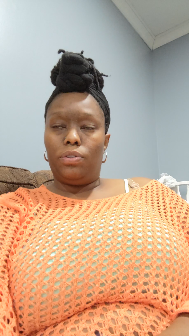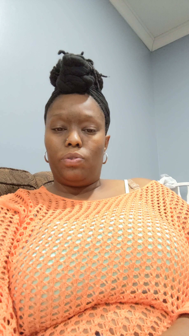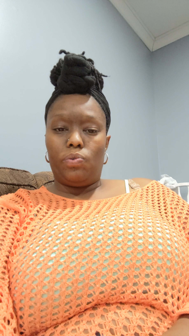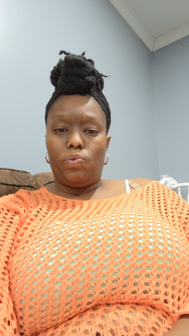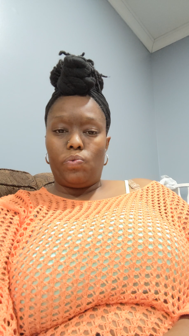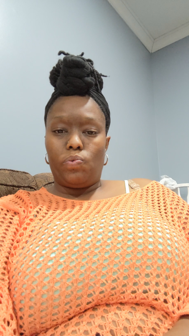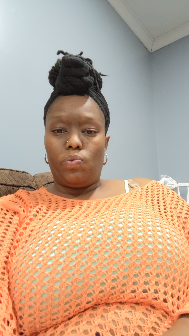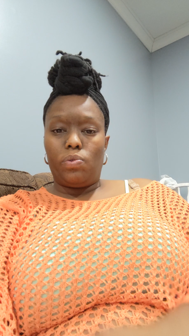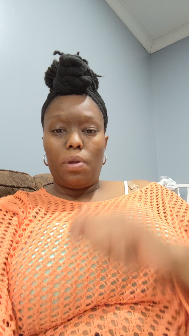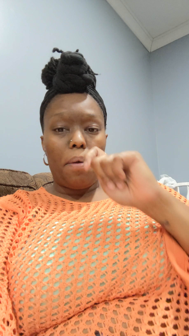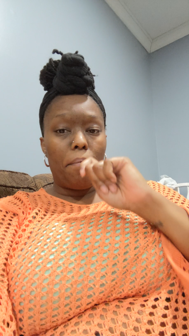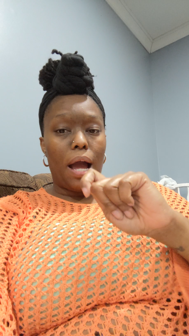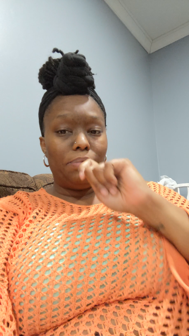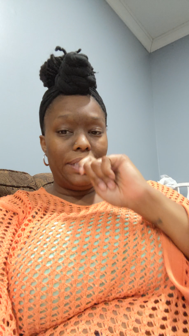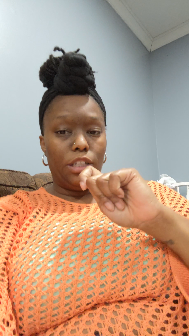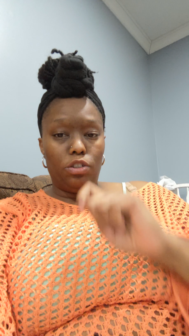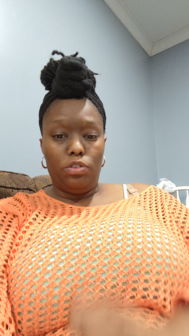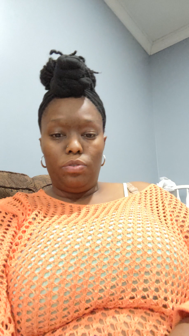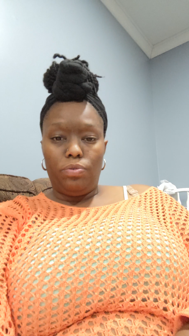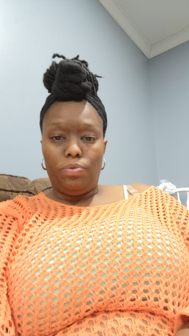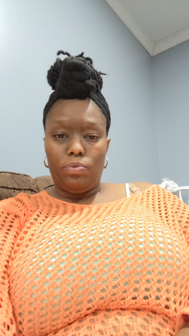popsicle